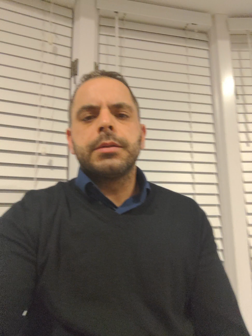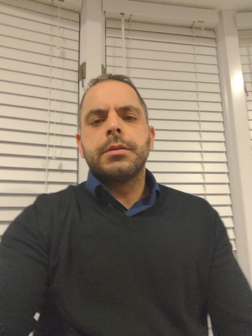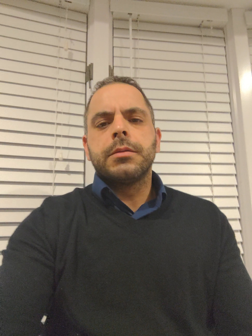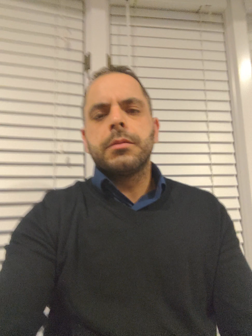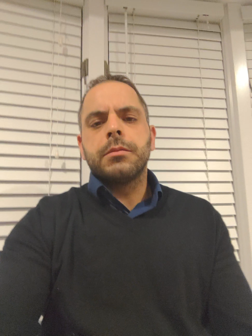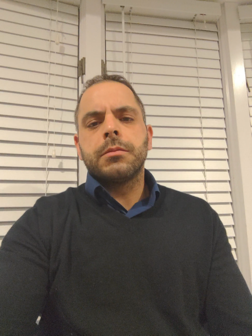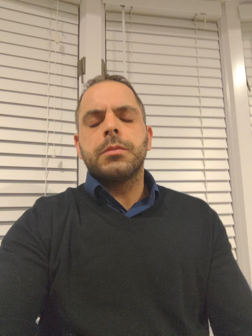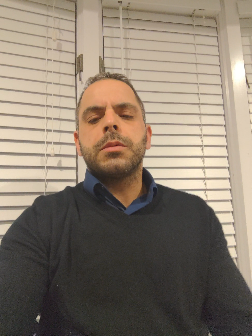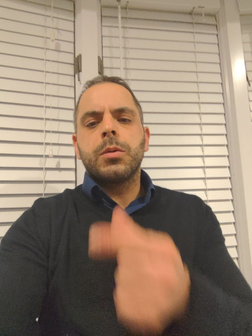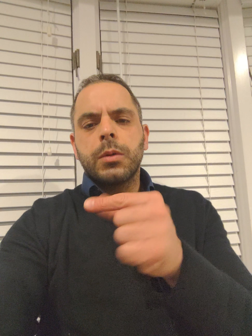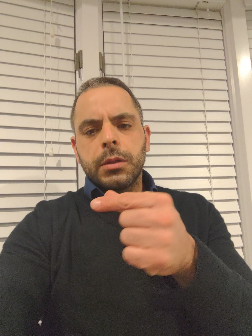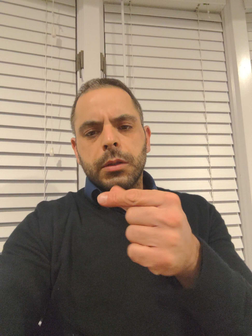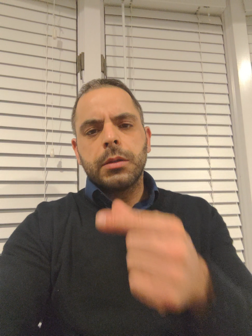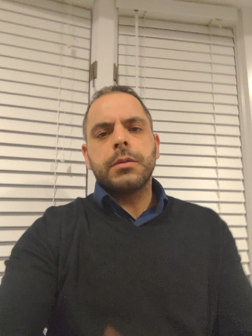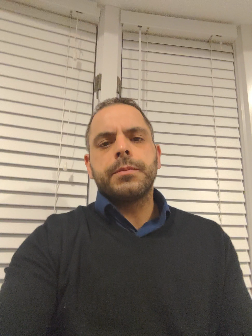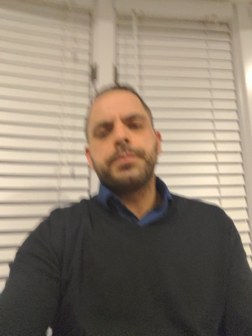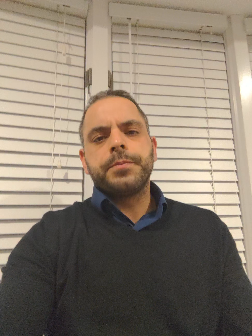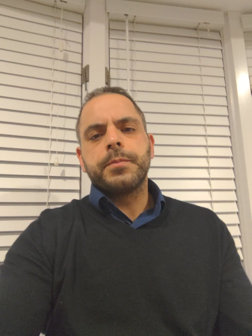green